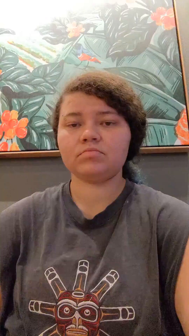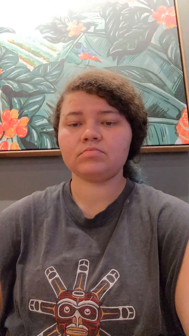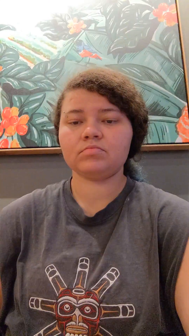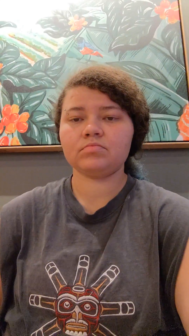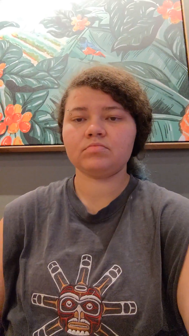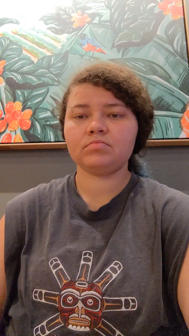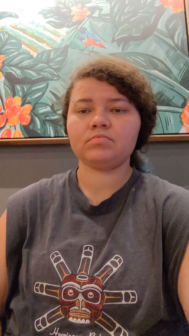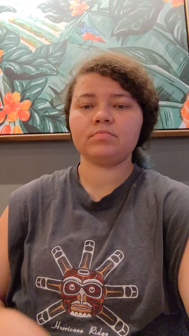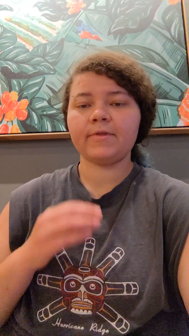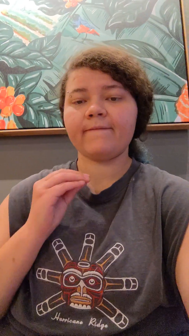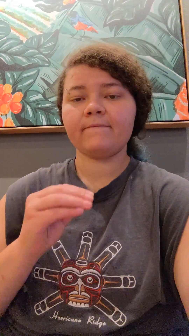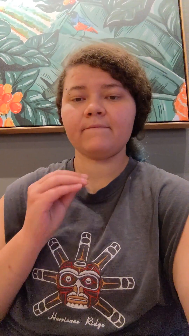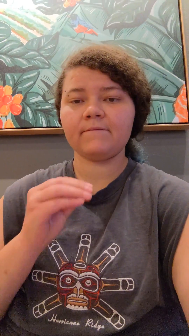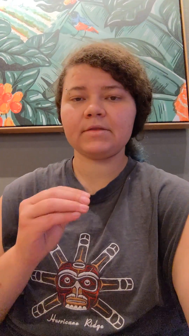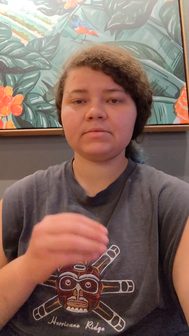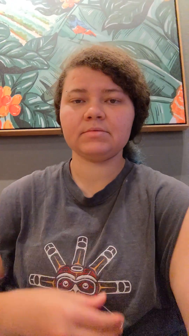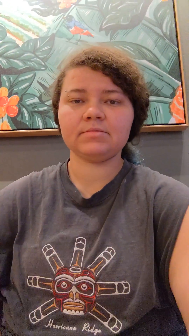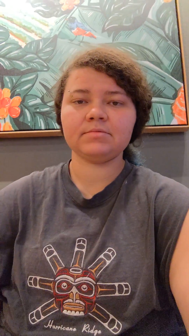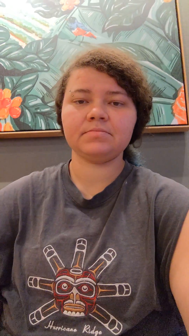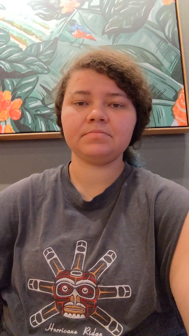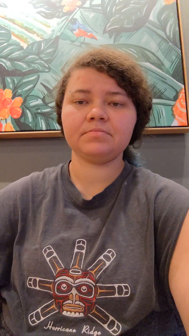fix